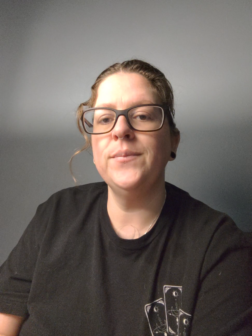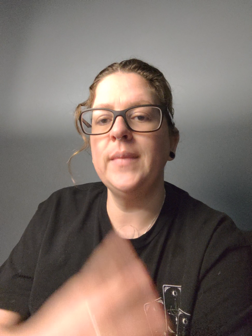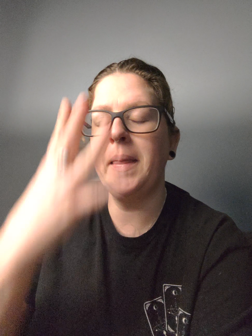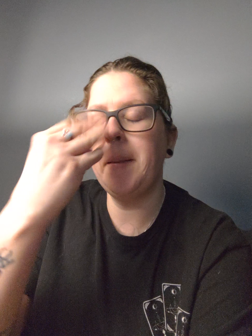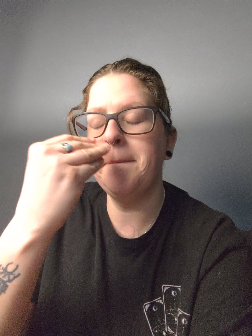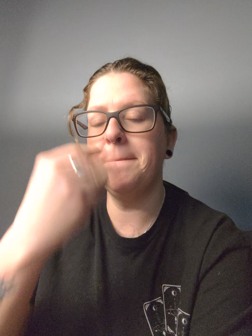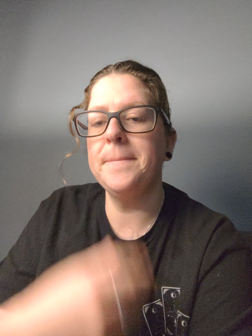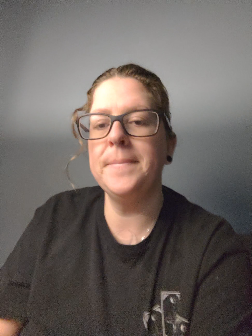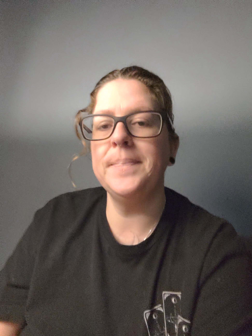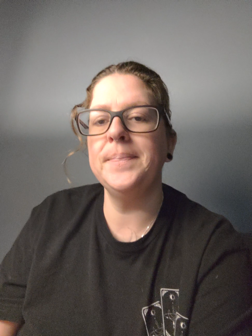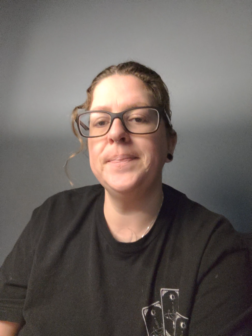nap